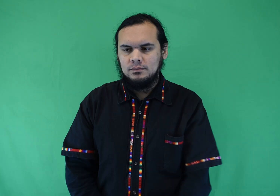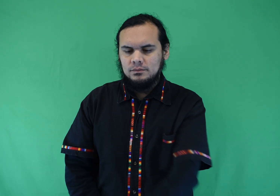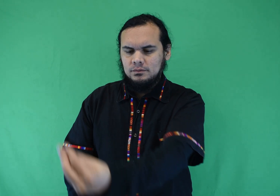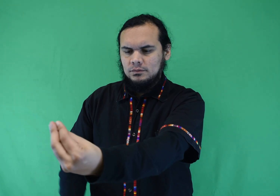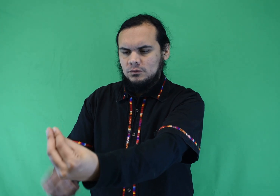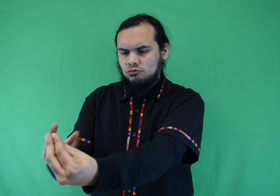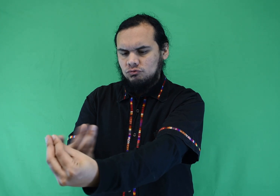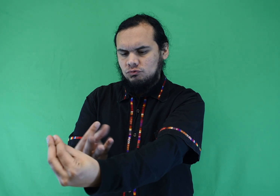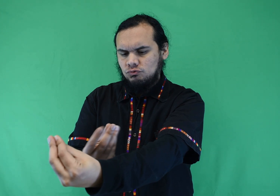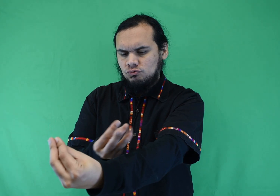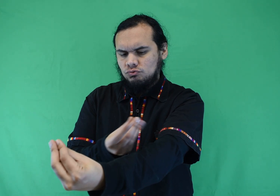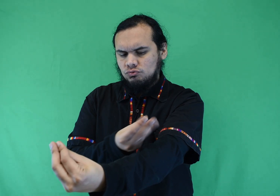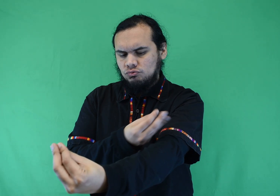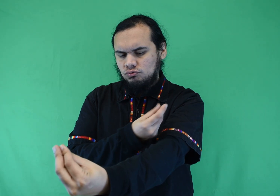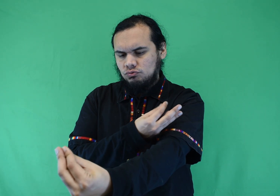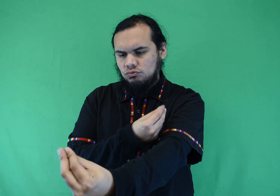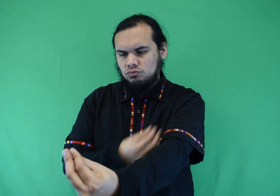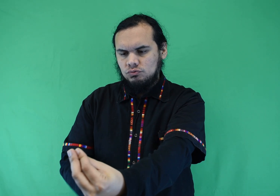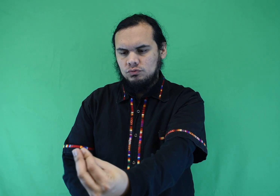deslizar en cuerpo